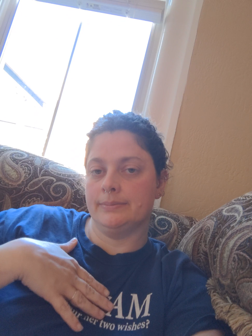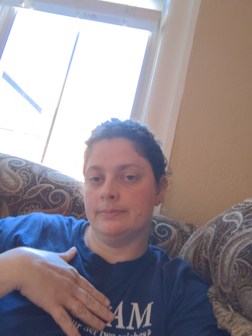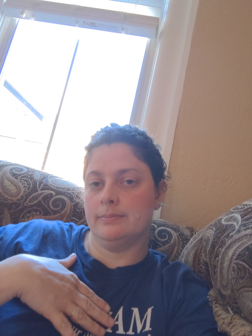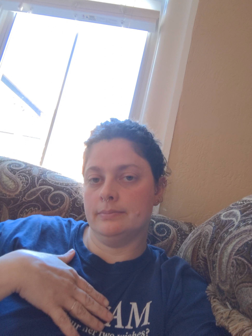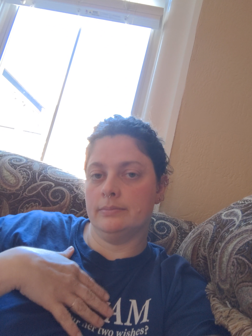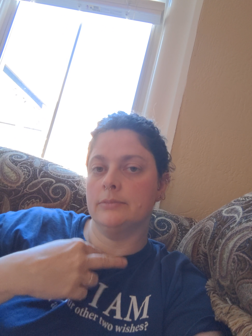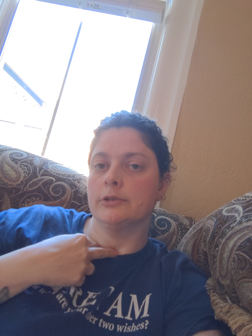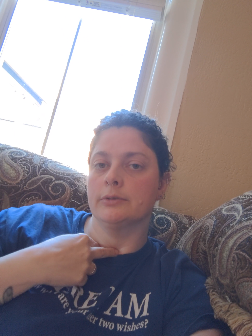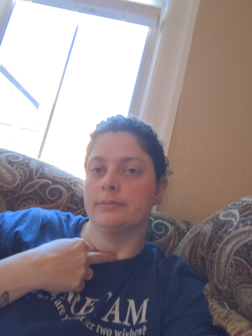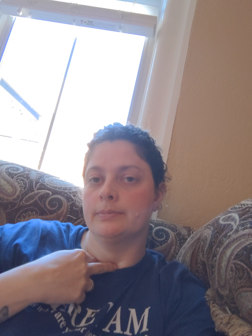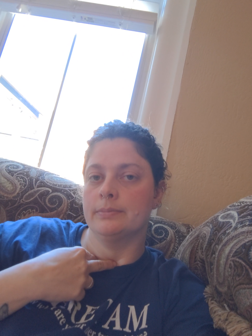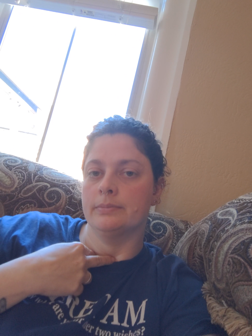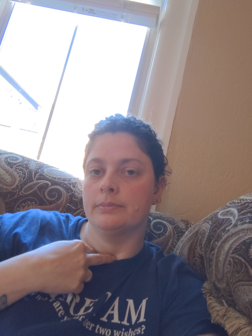stuck